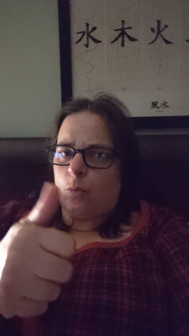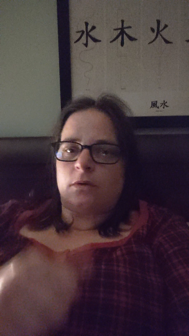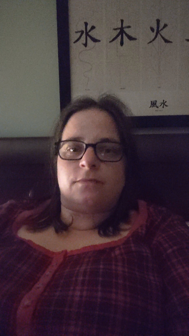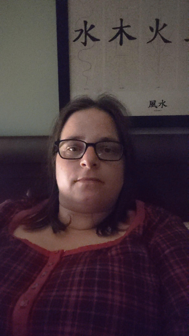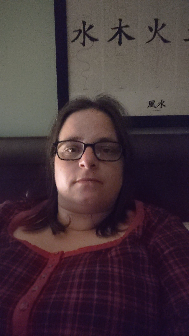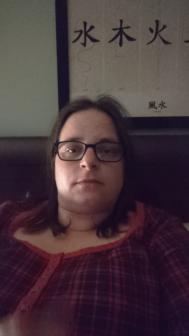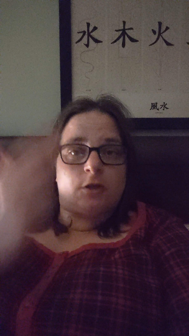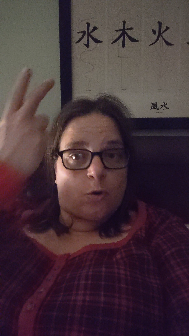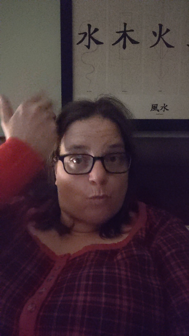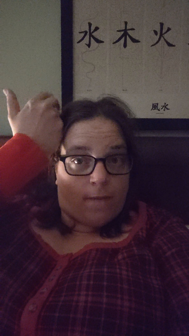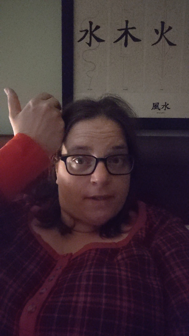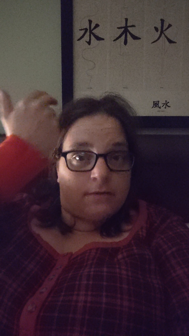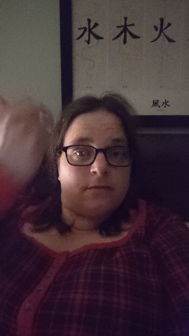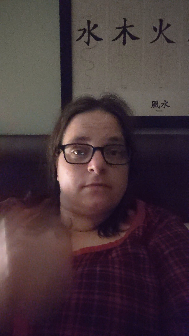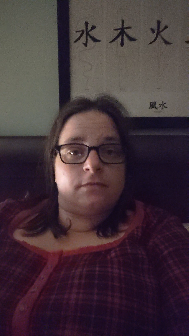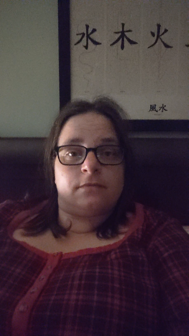rabbit